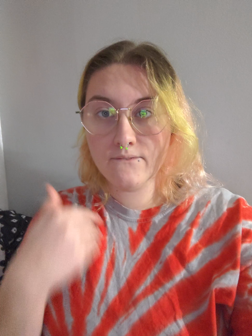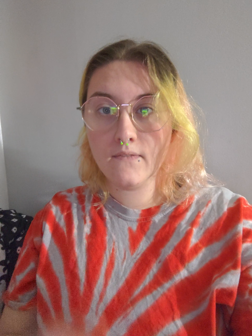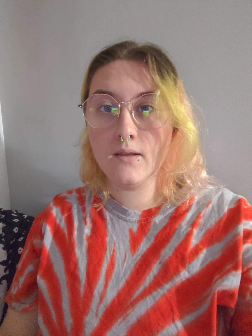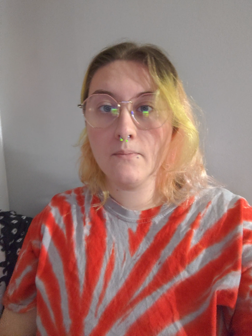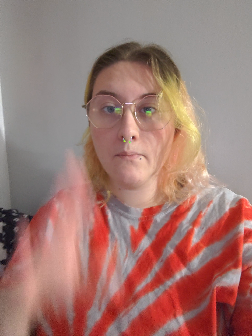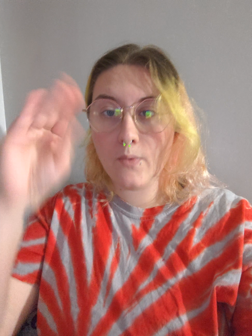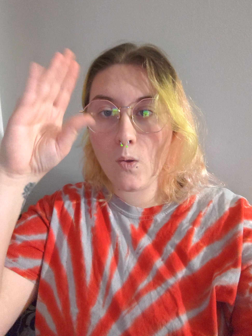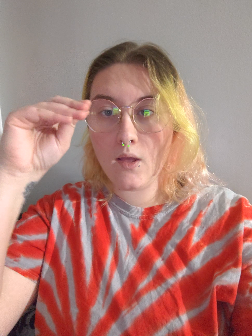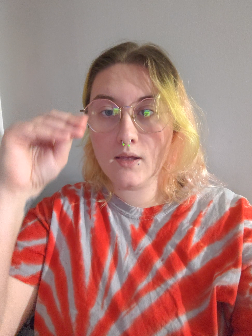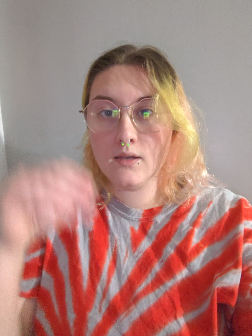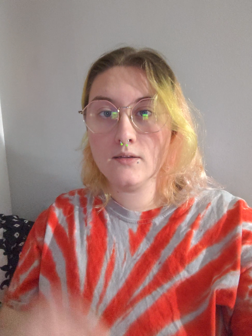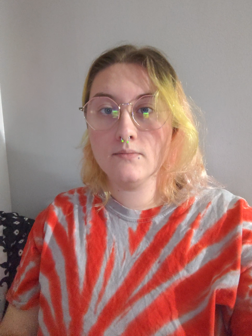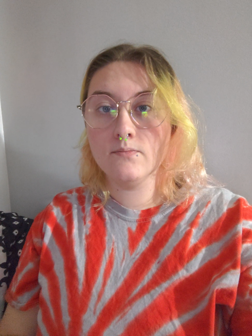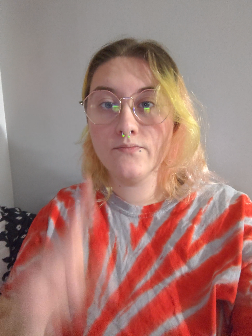boy